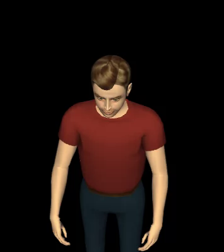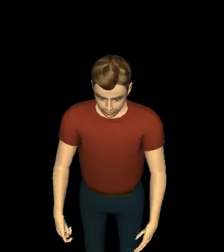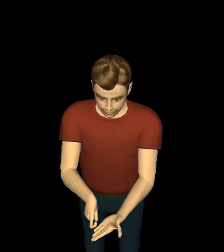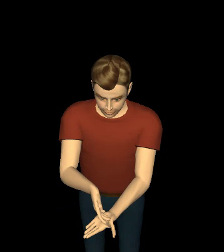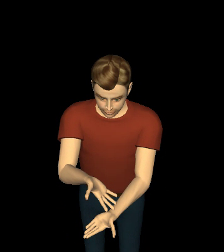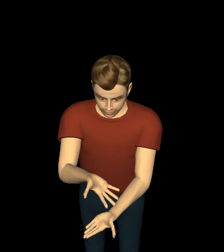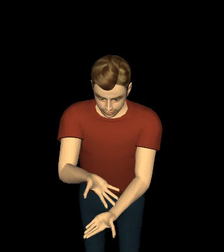باهض